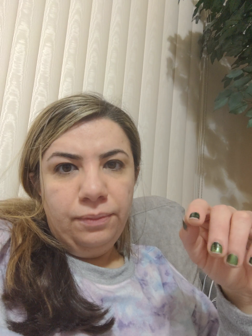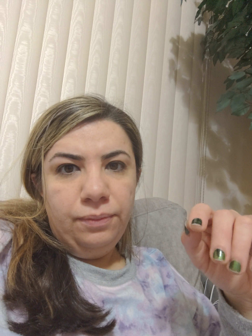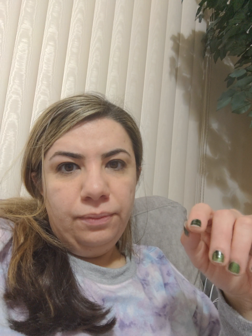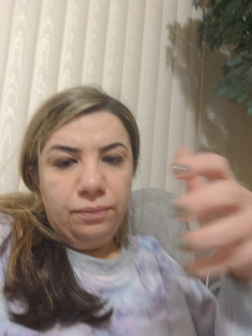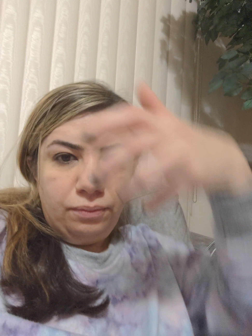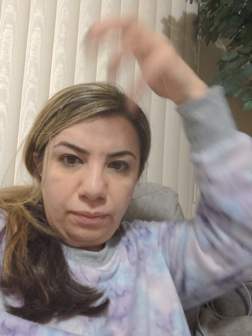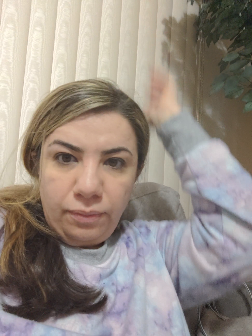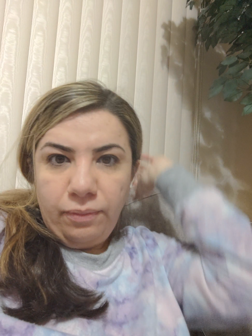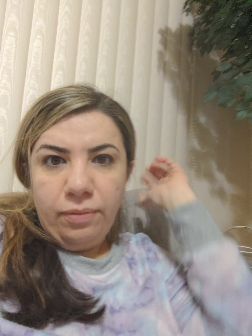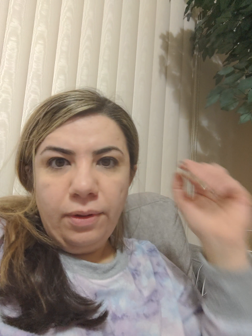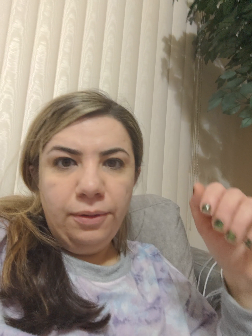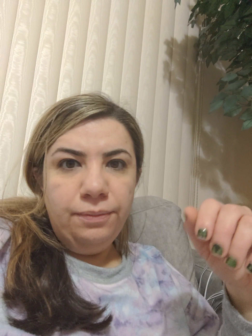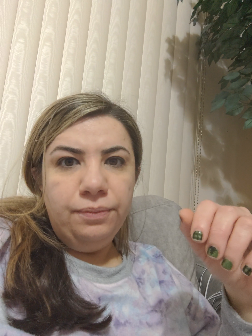lion